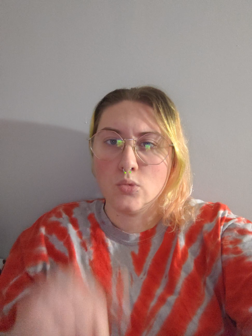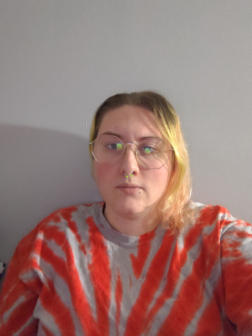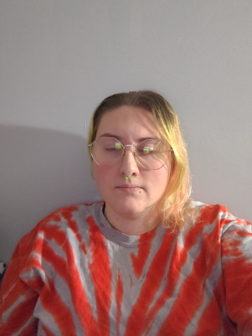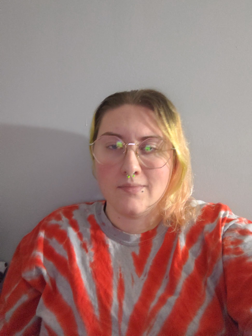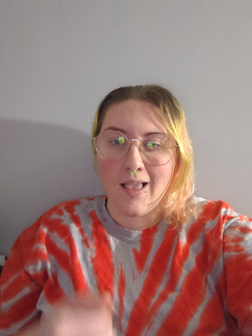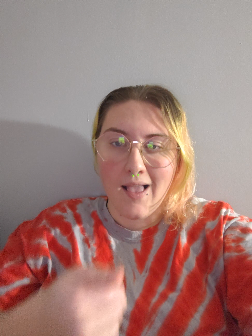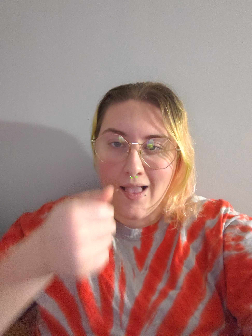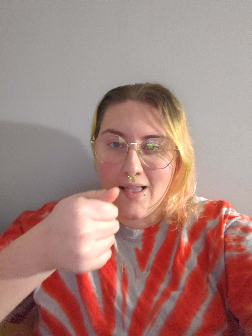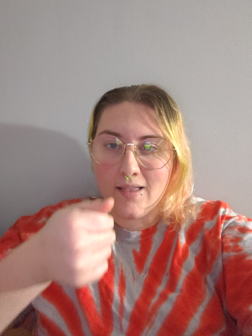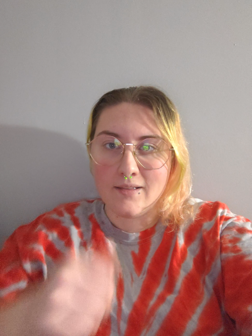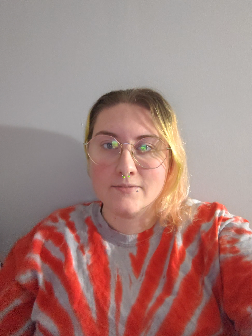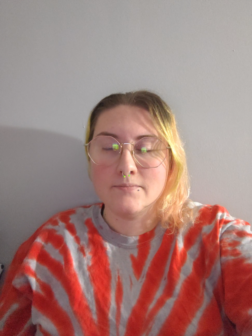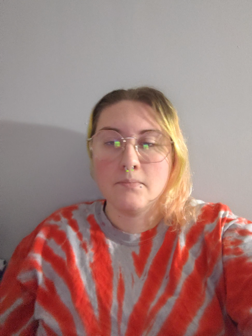hide